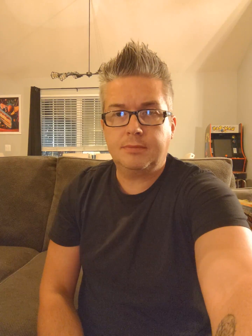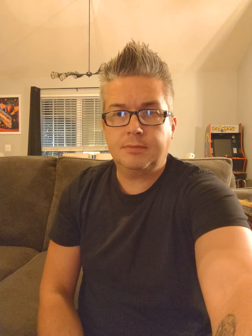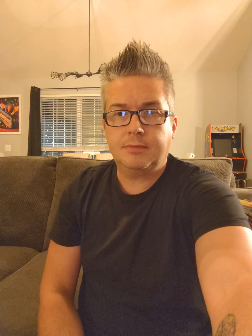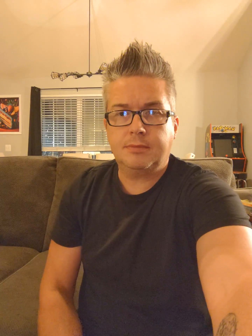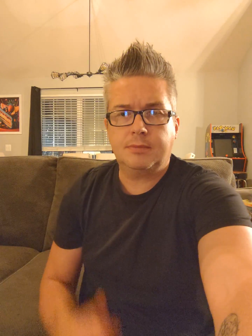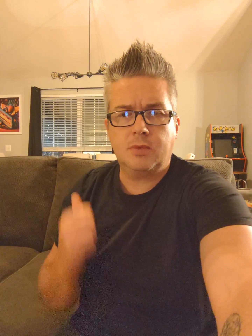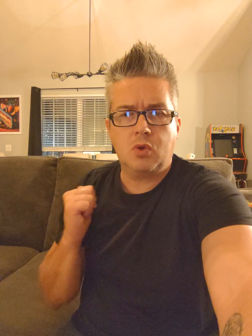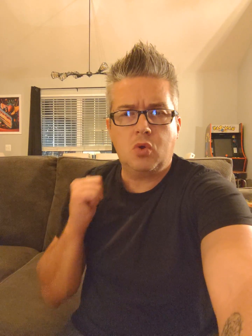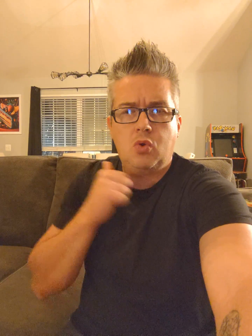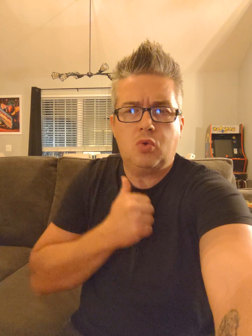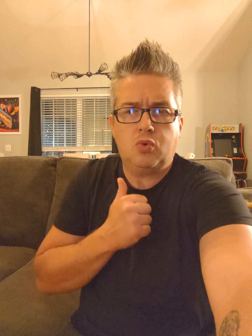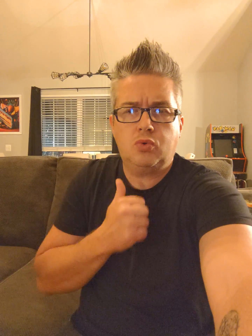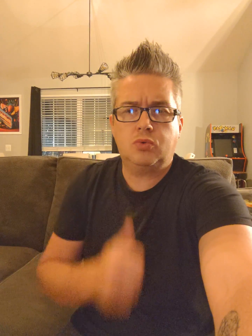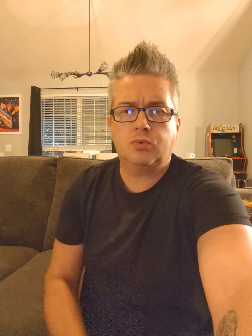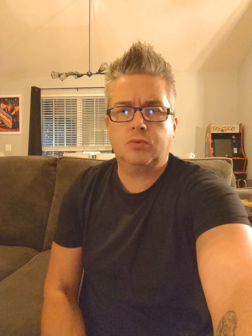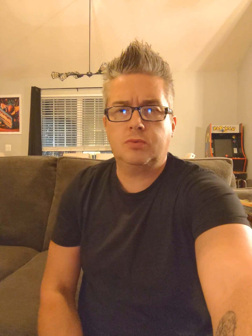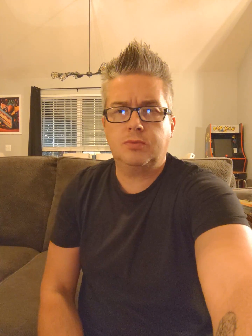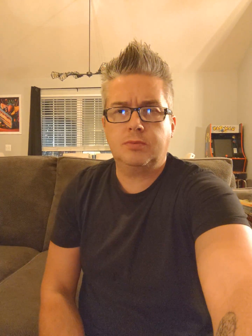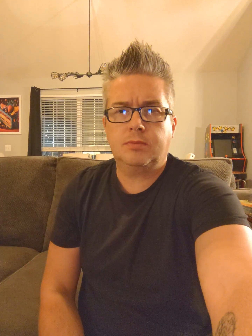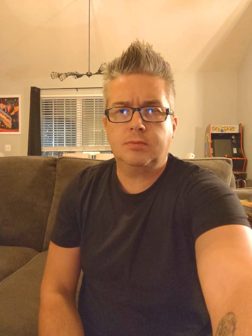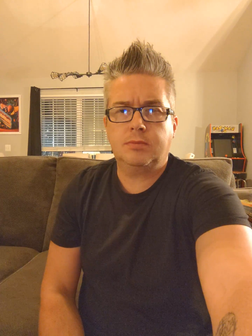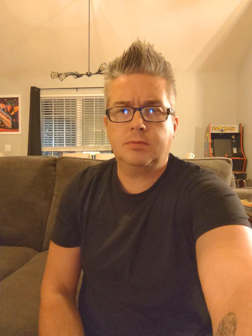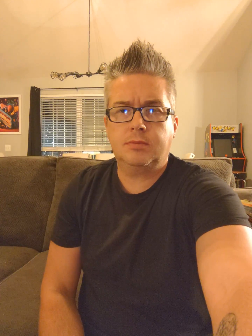coats